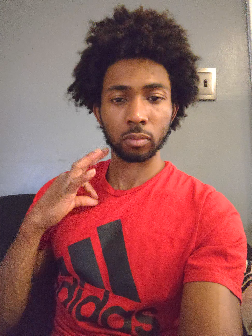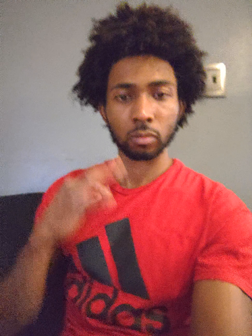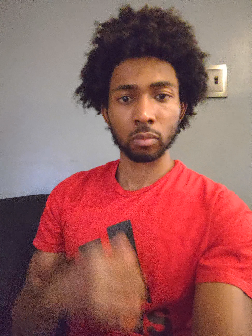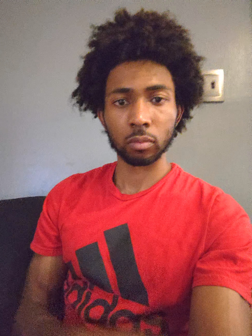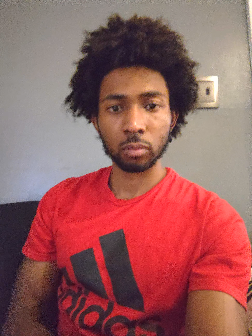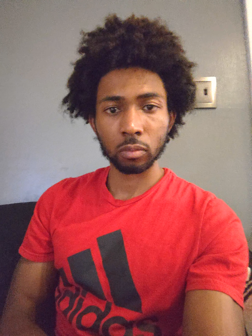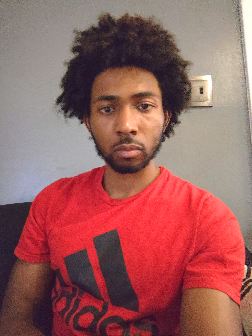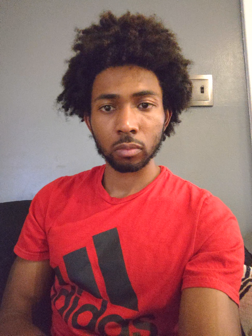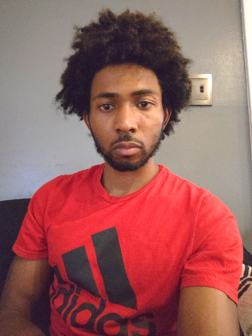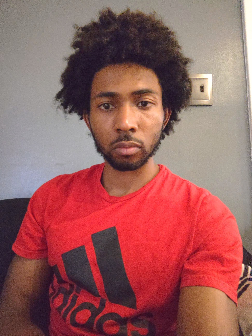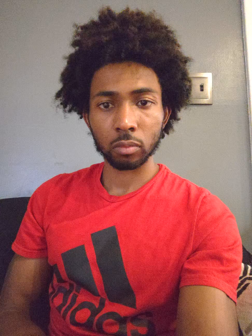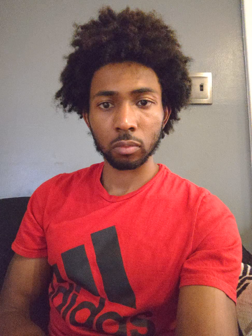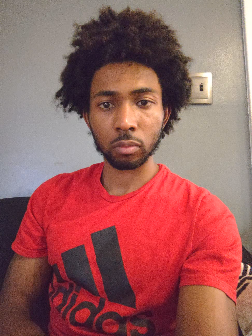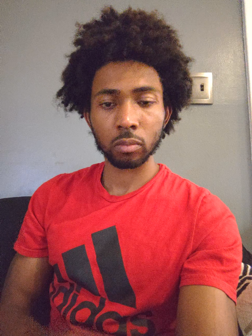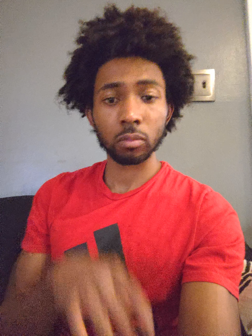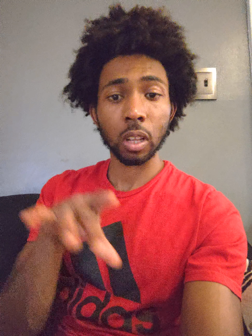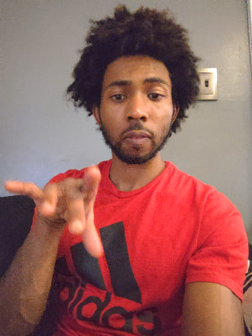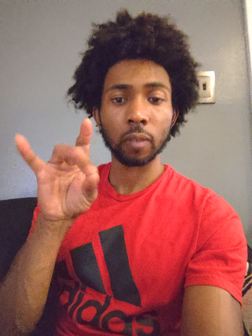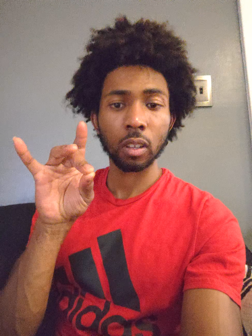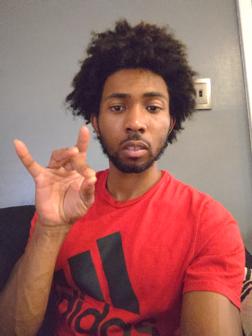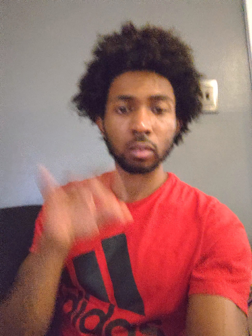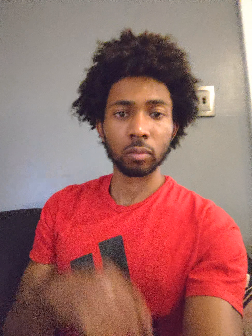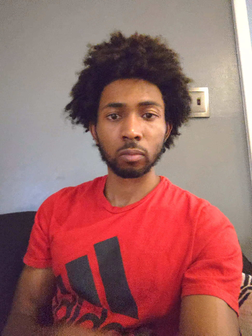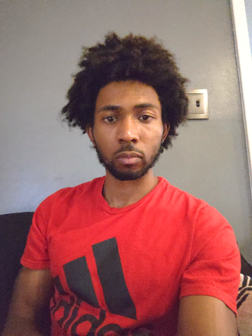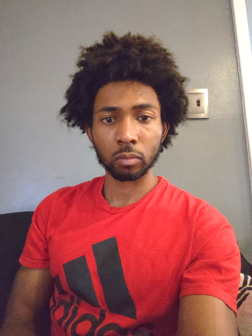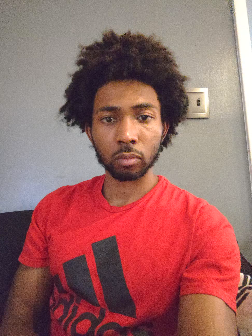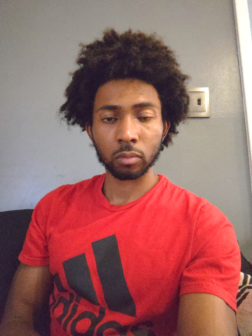pick